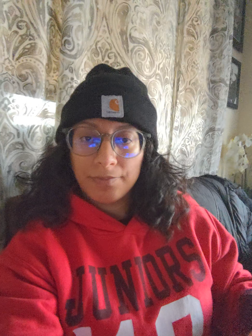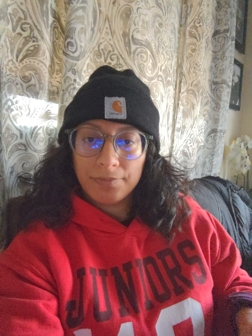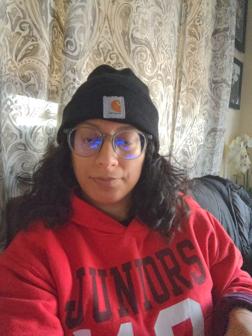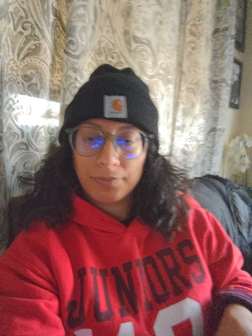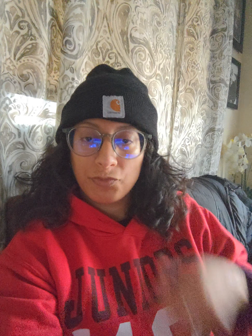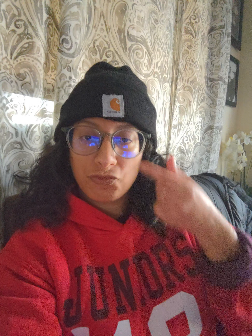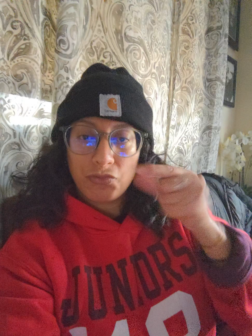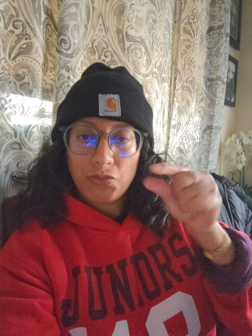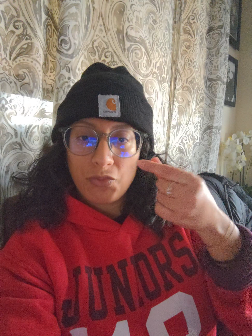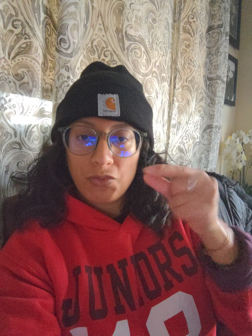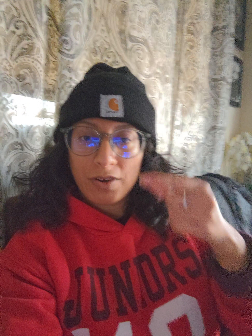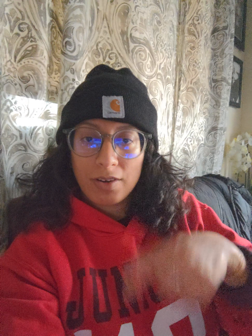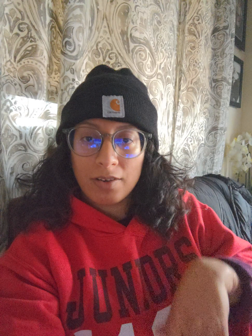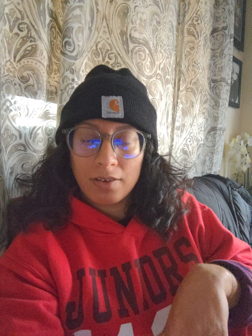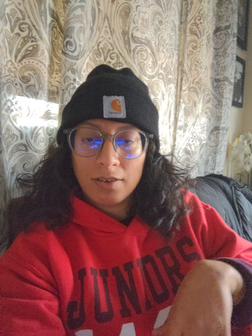green